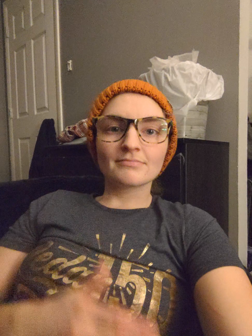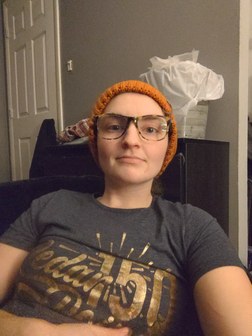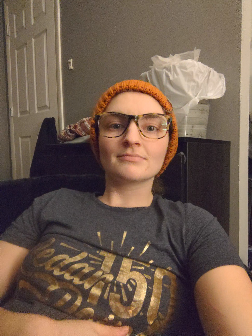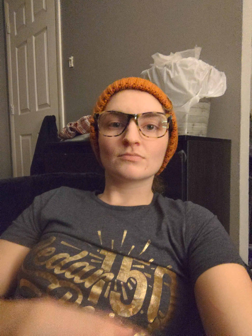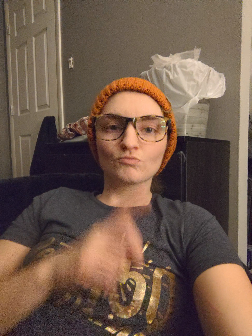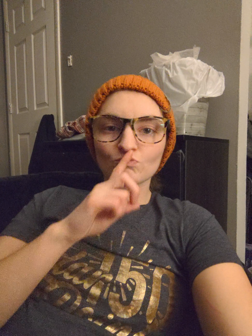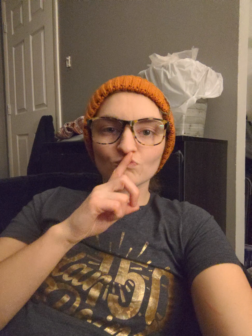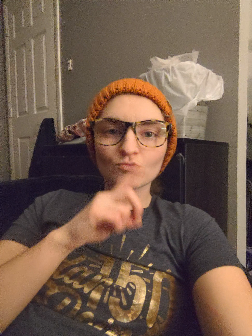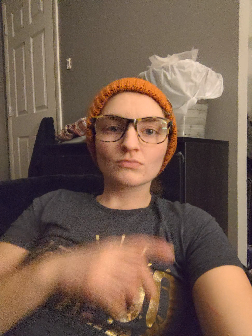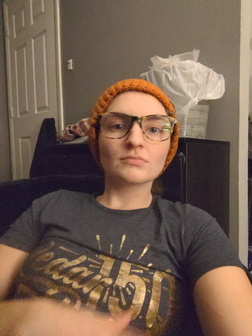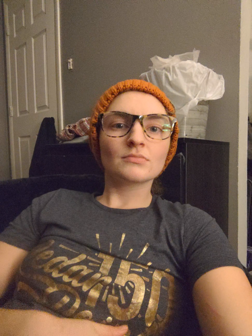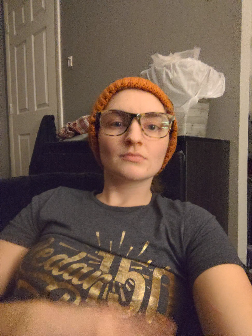shhh